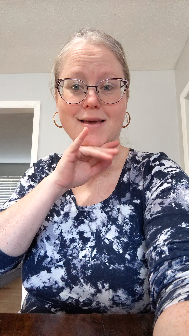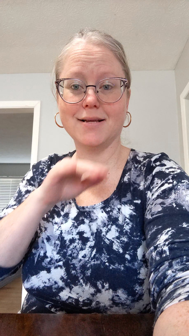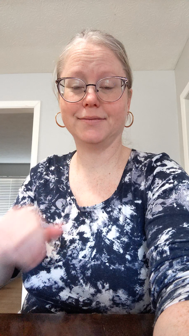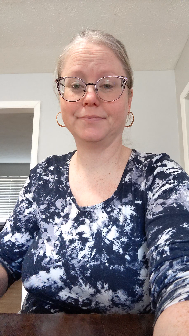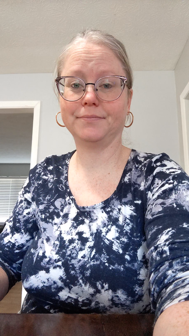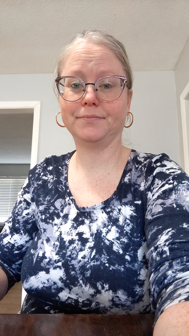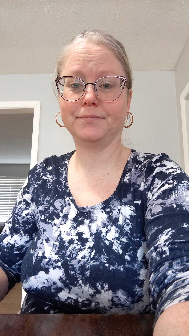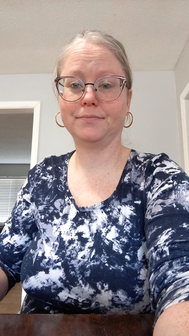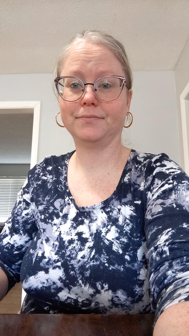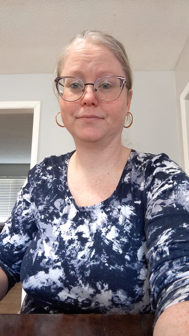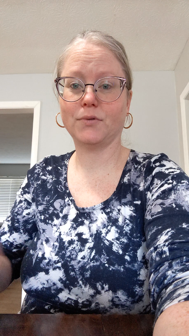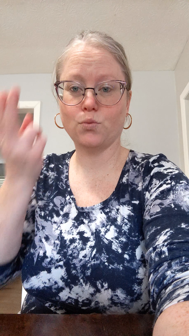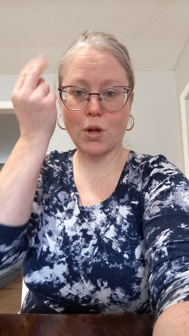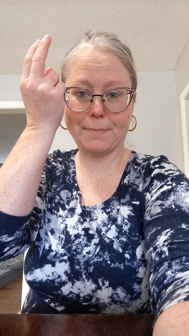rabbit